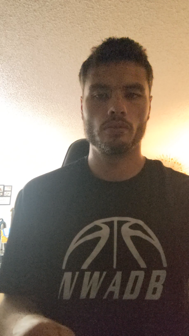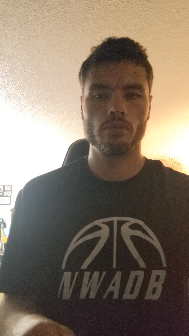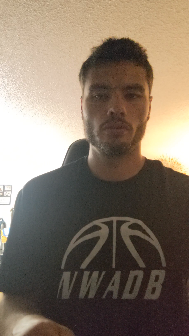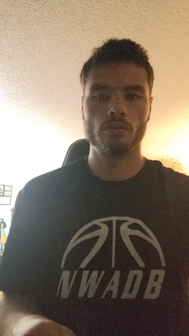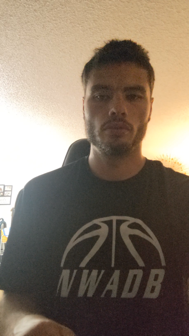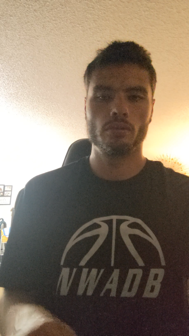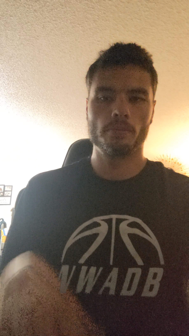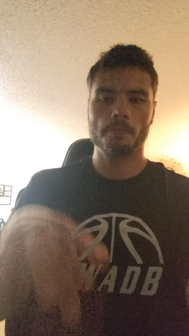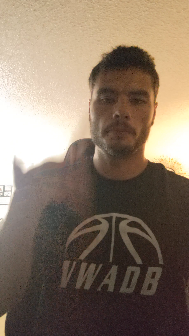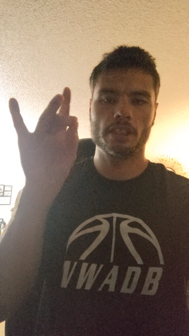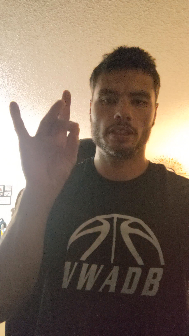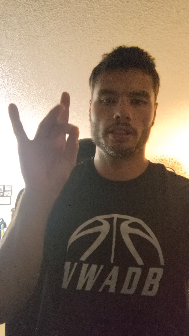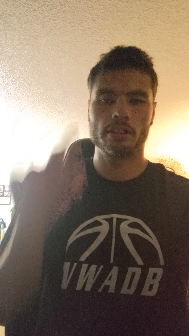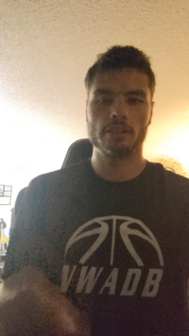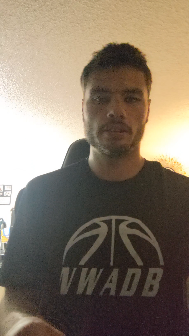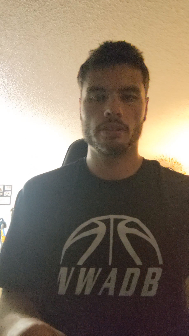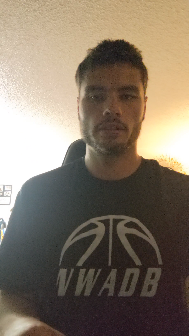pick